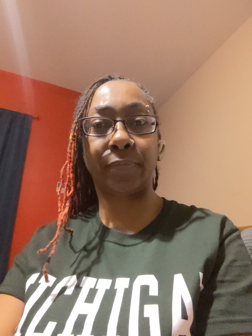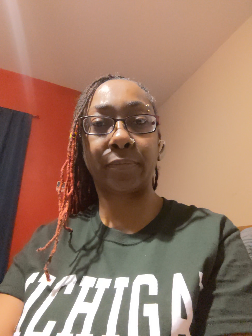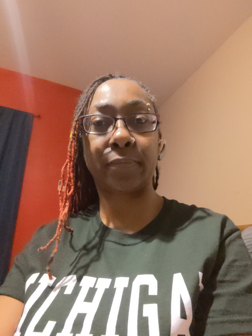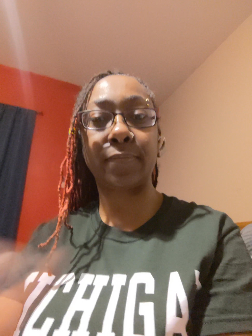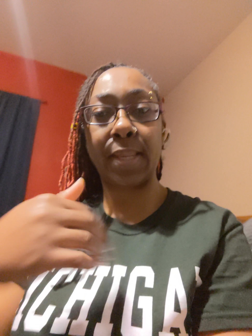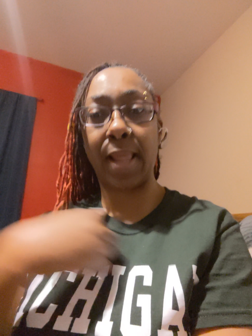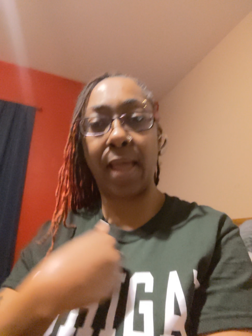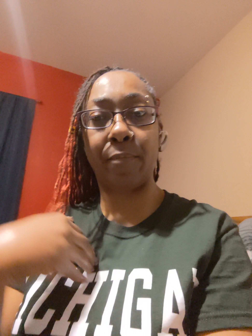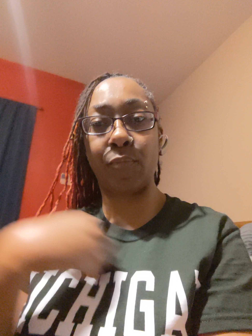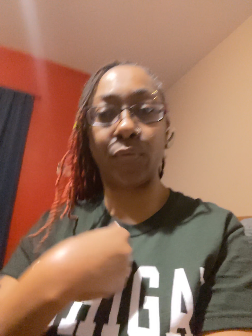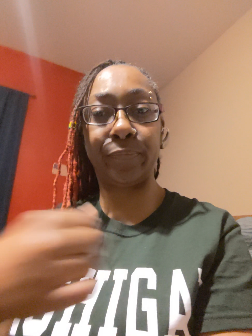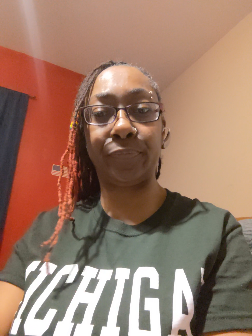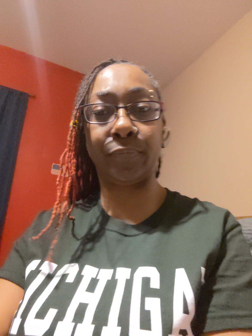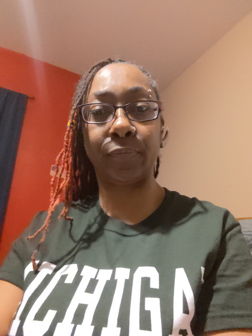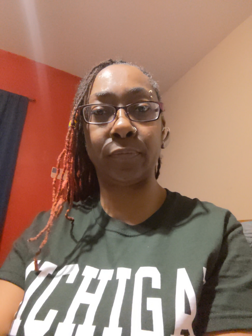animal